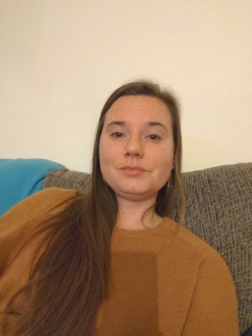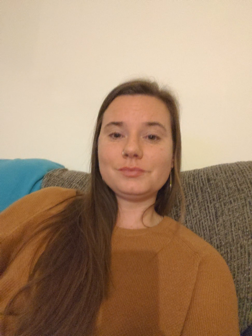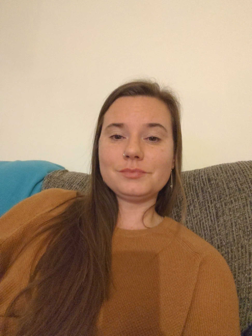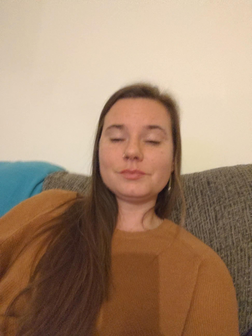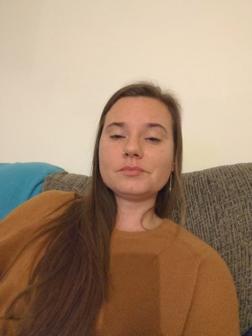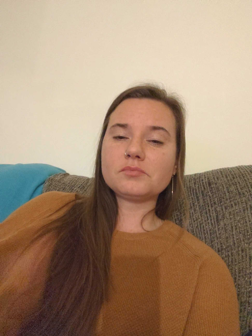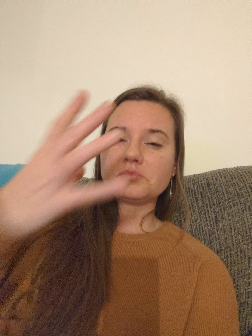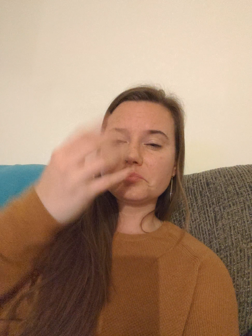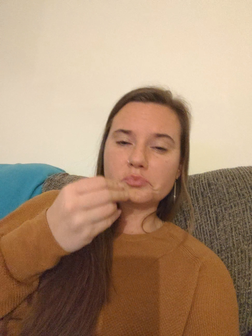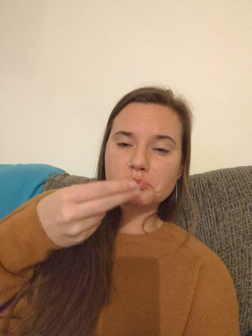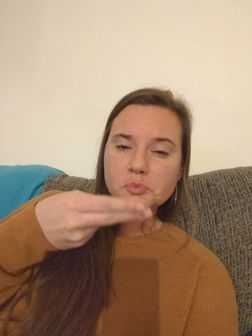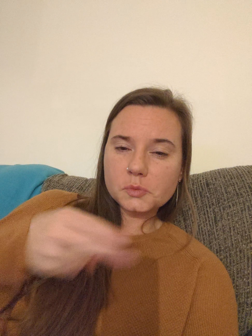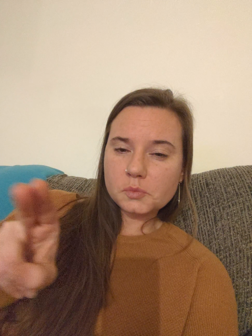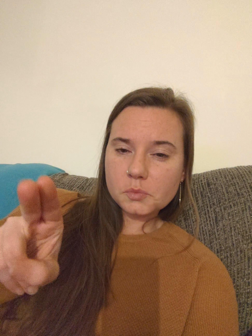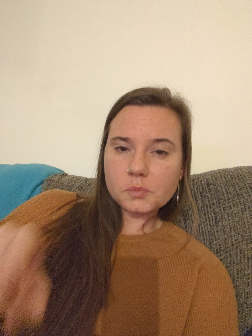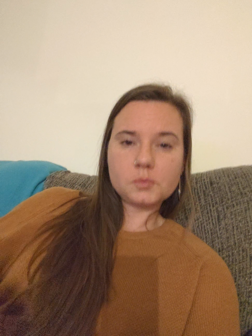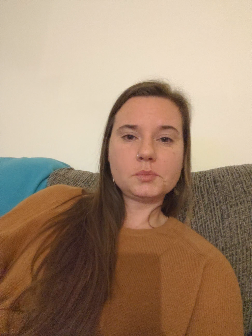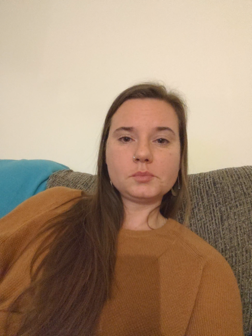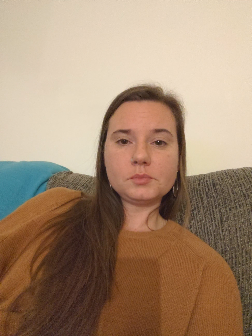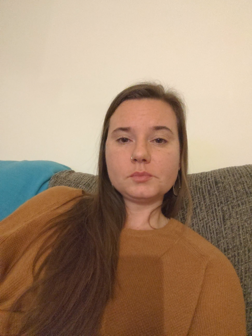nap